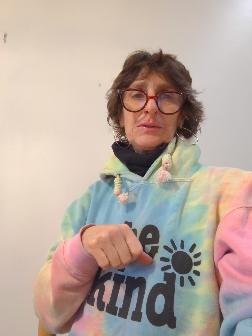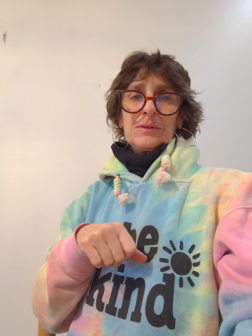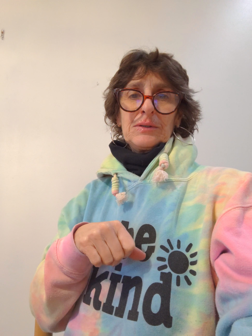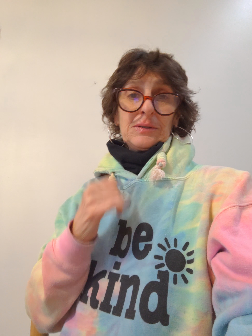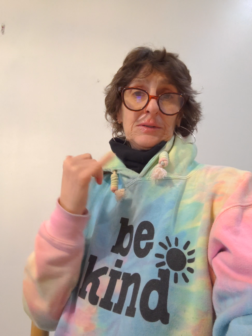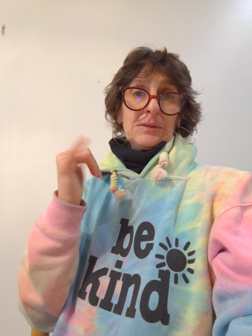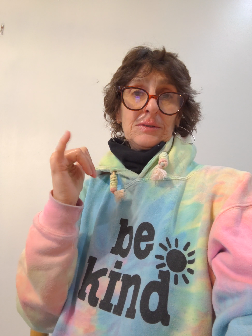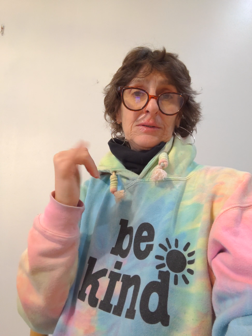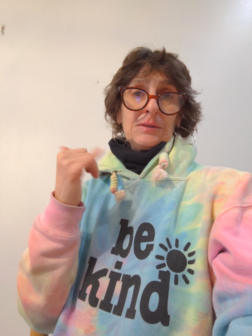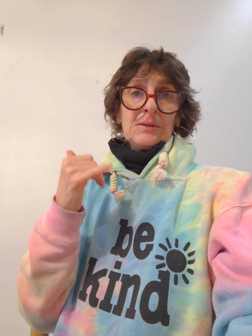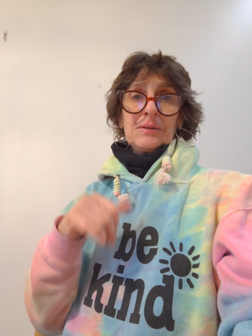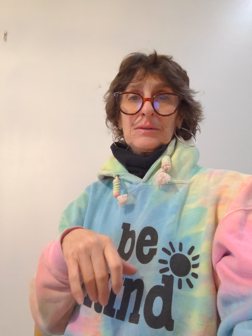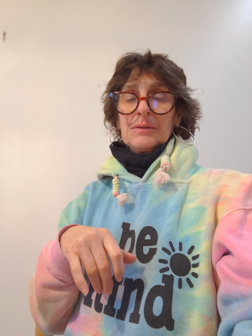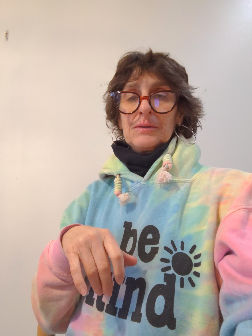yellow